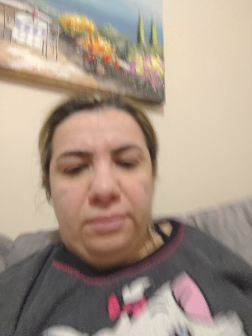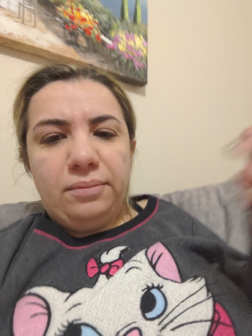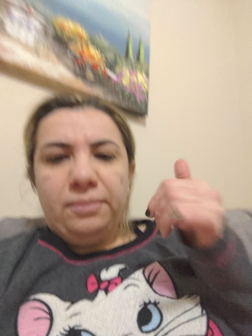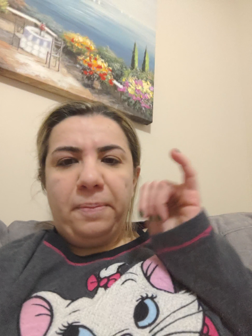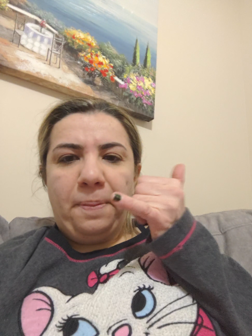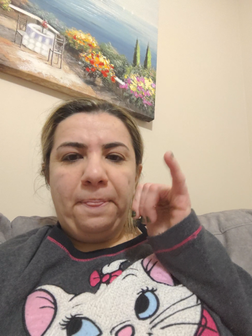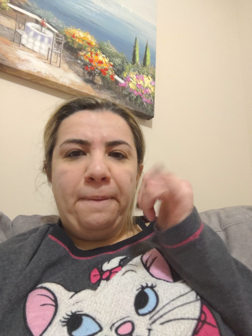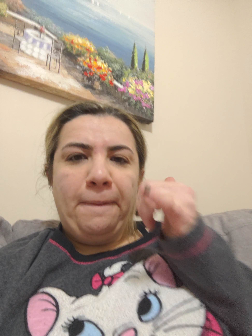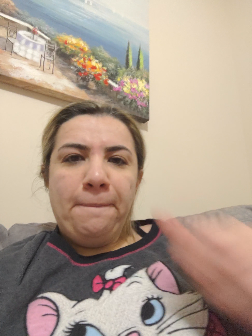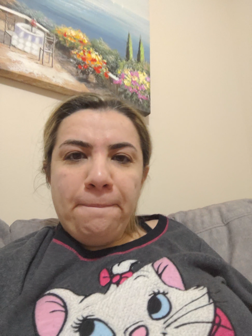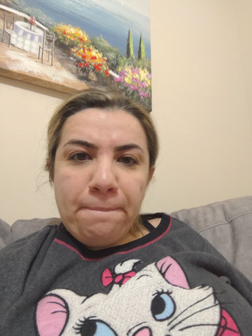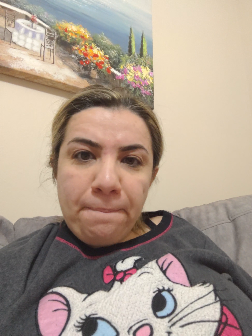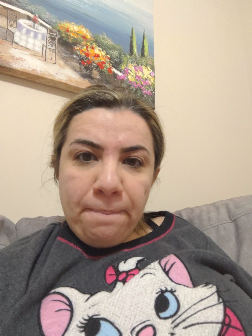yellow